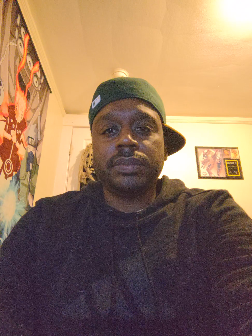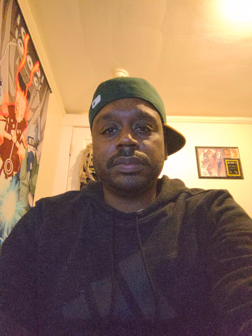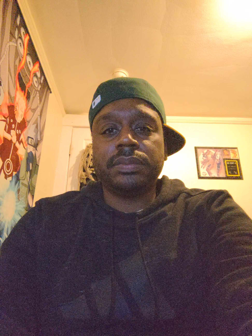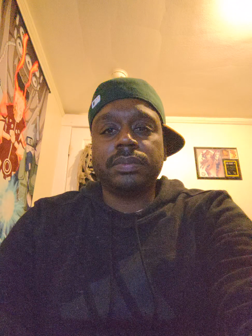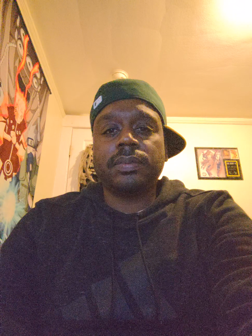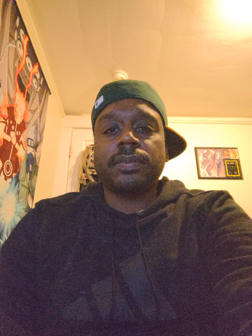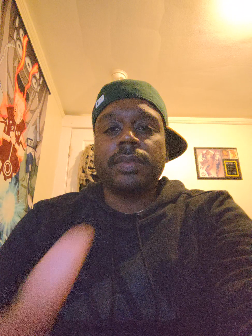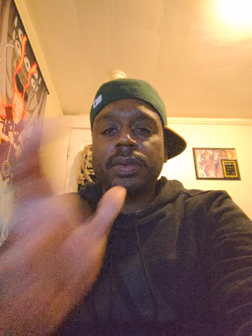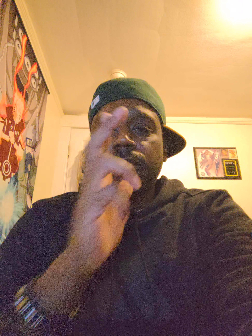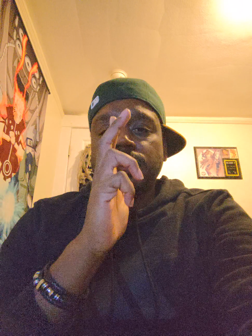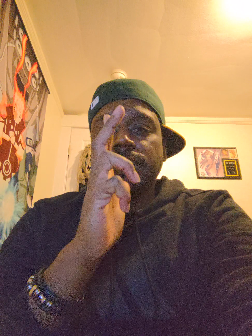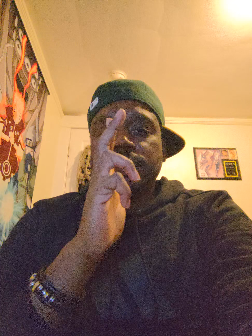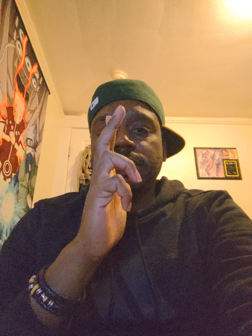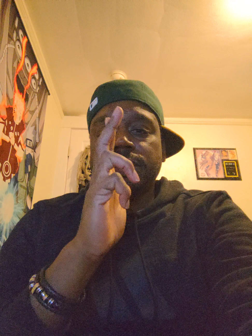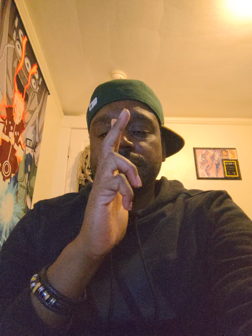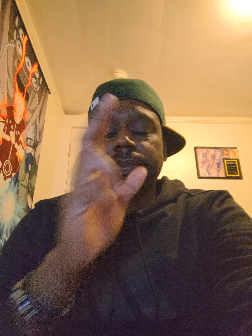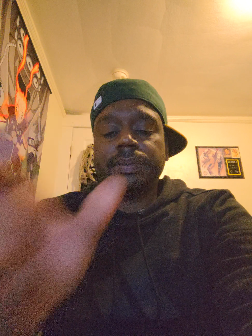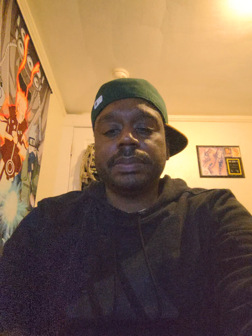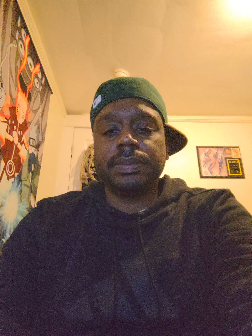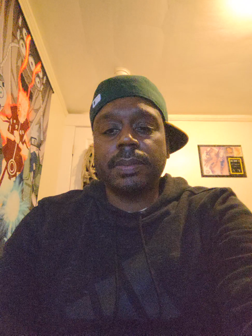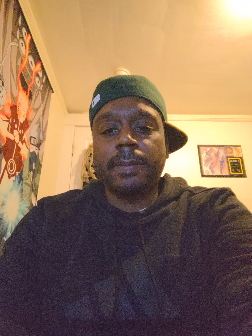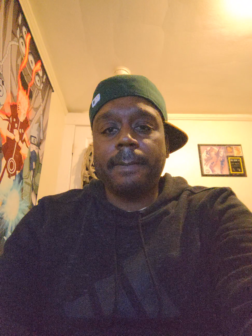hen